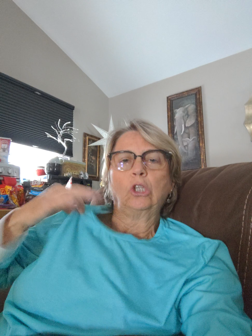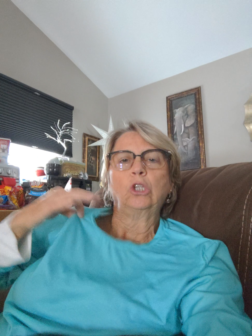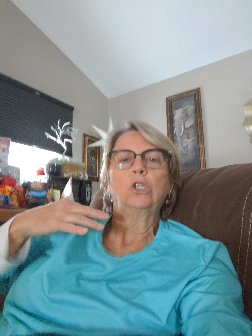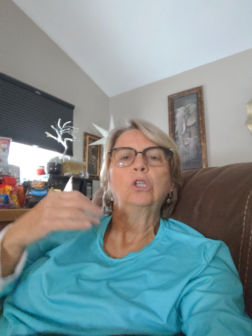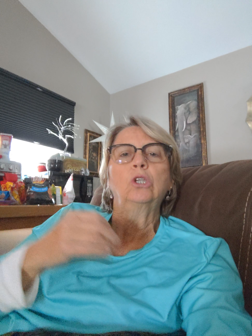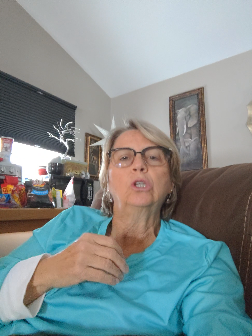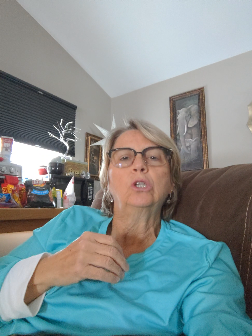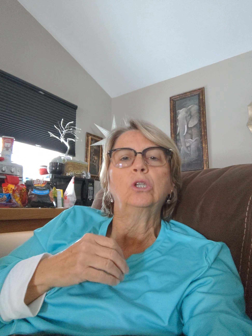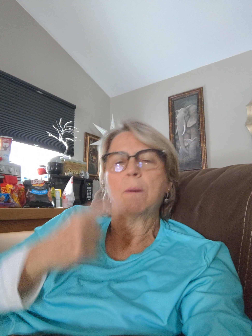shirt